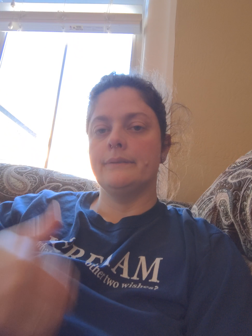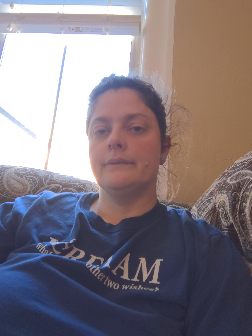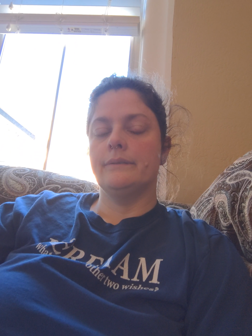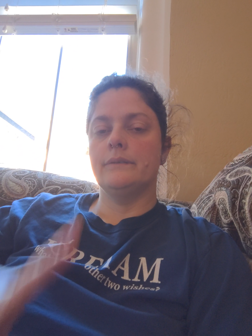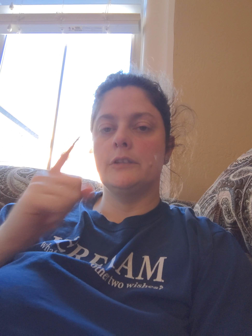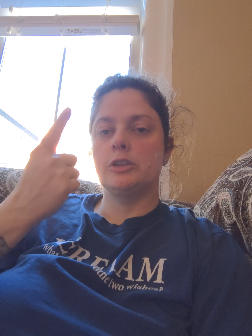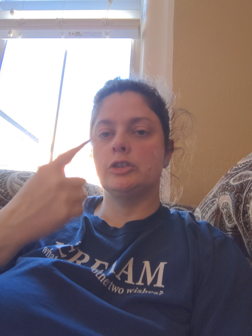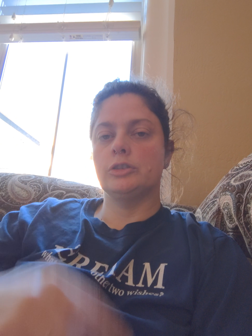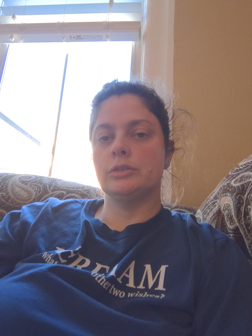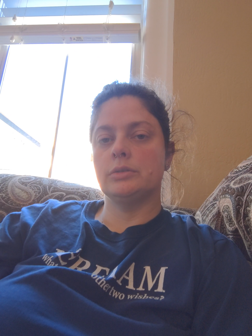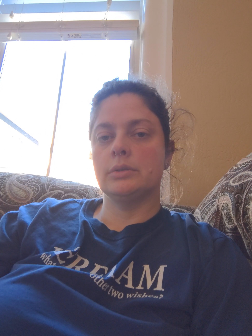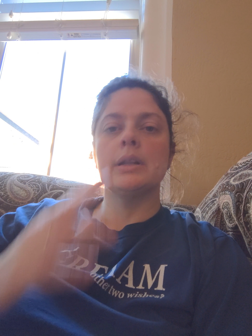first